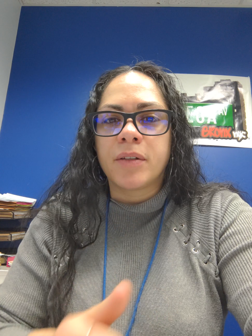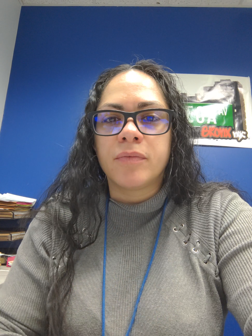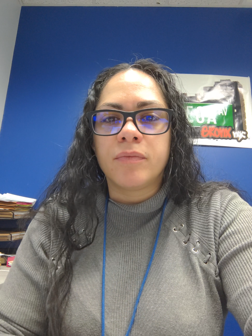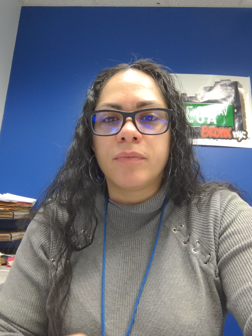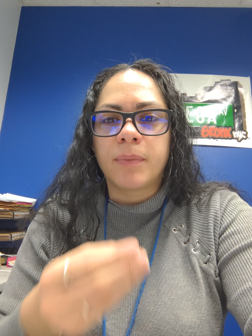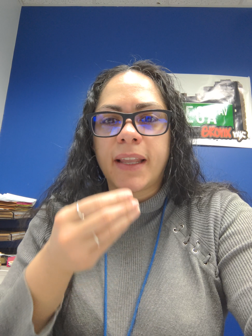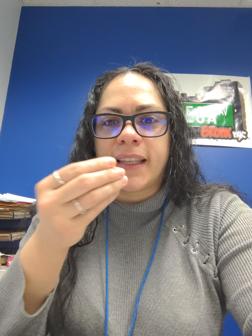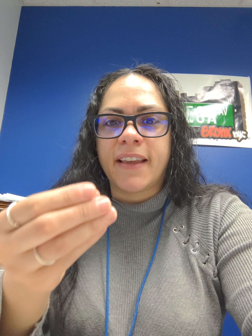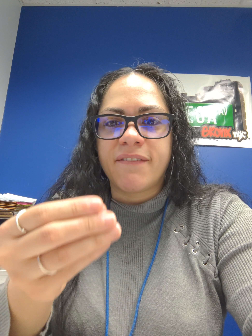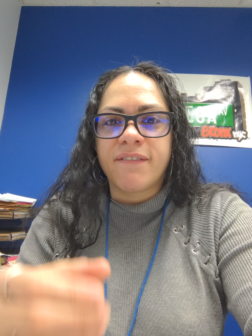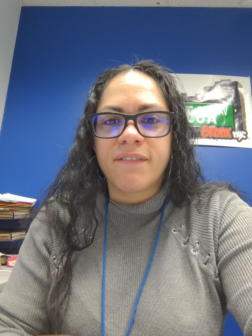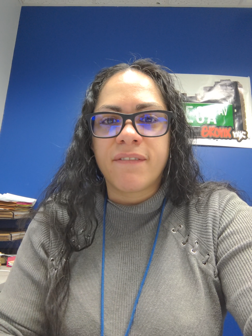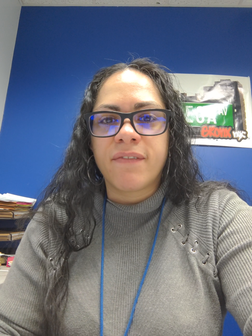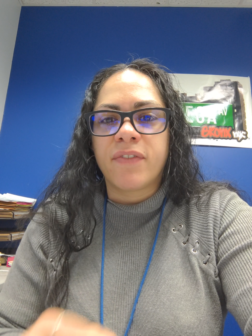give